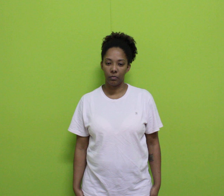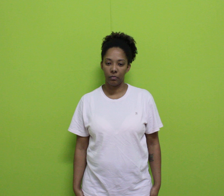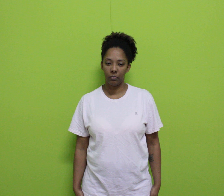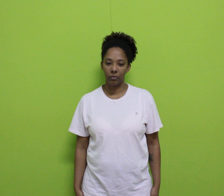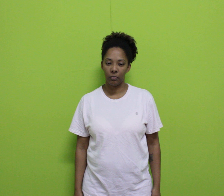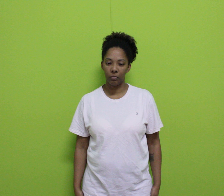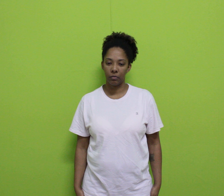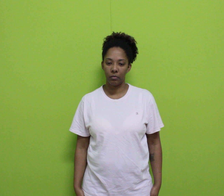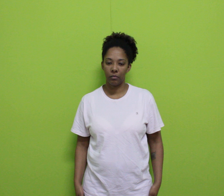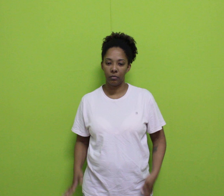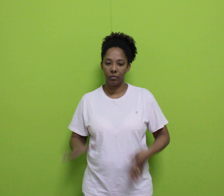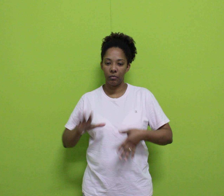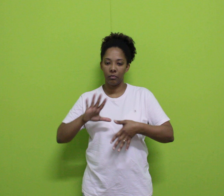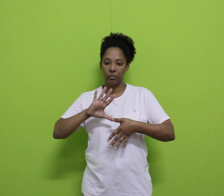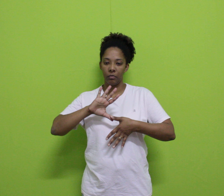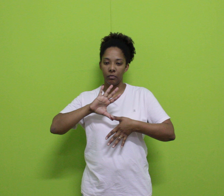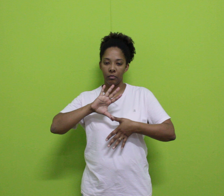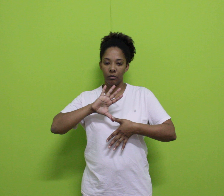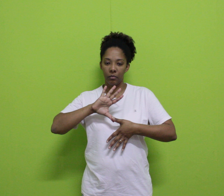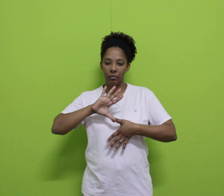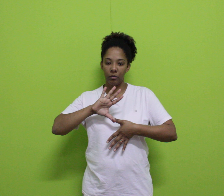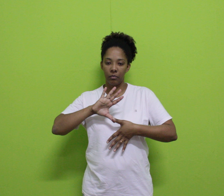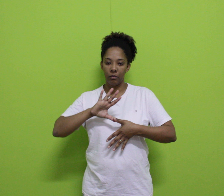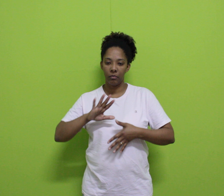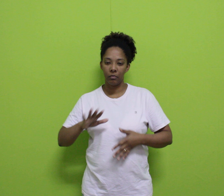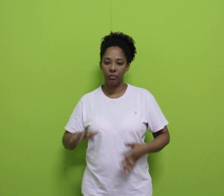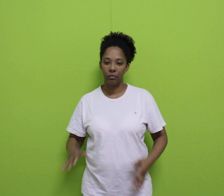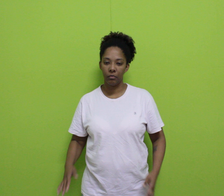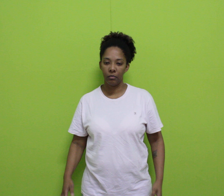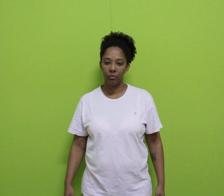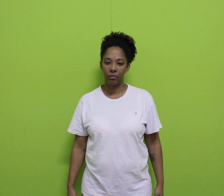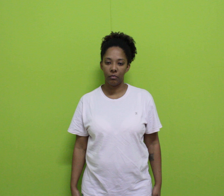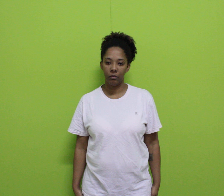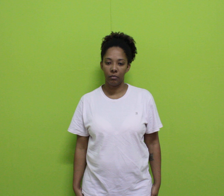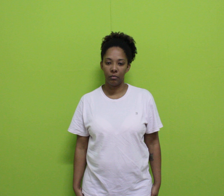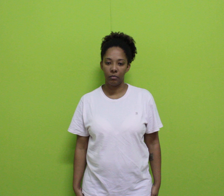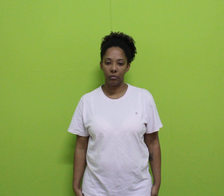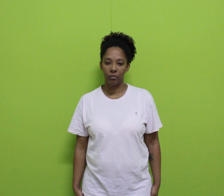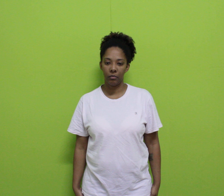América